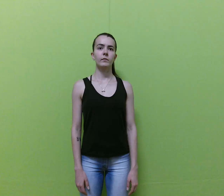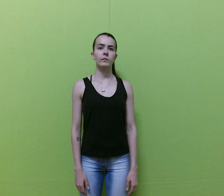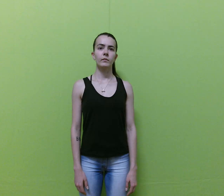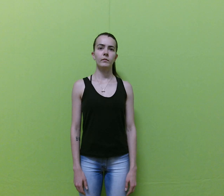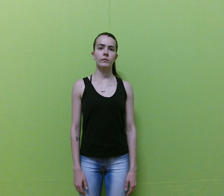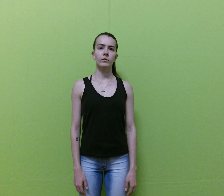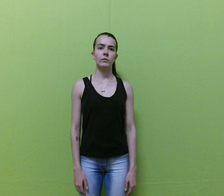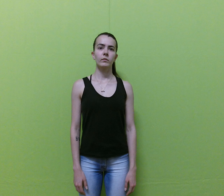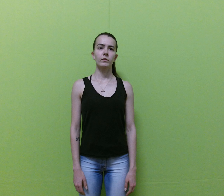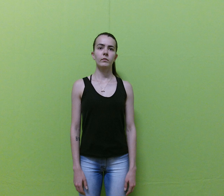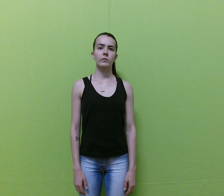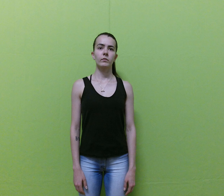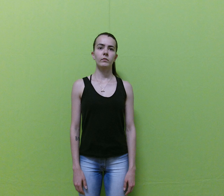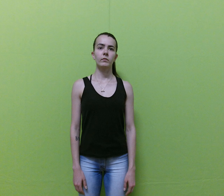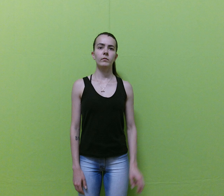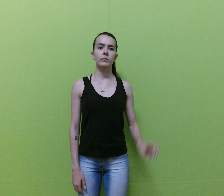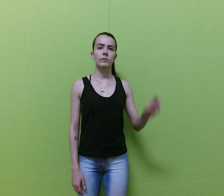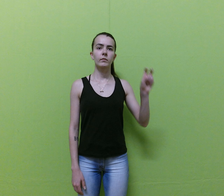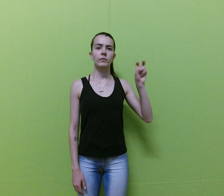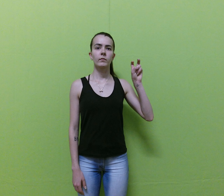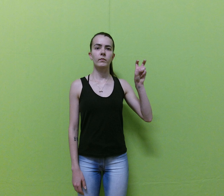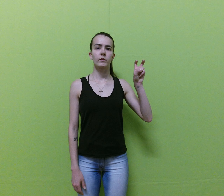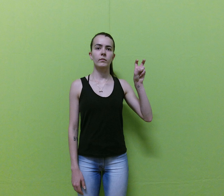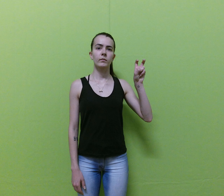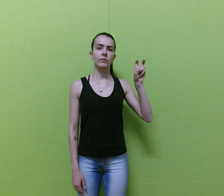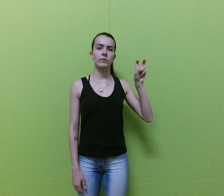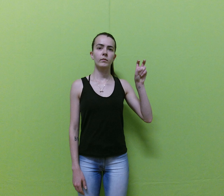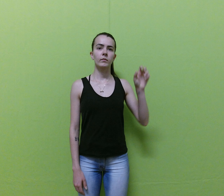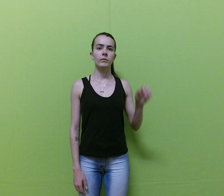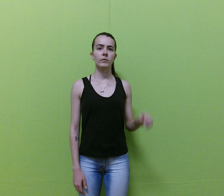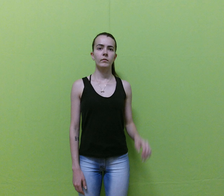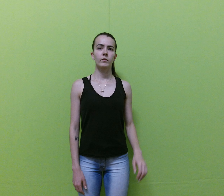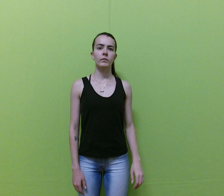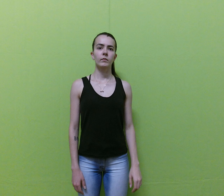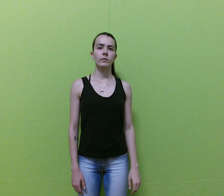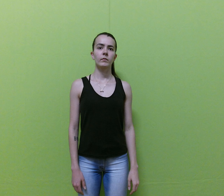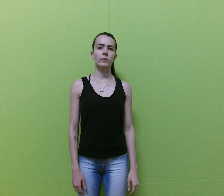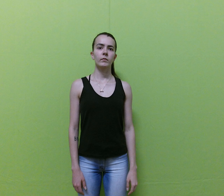cinco